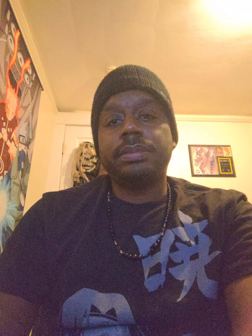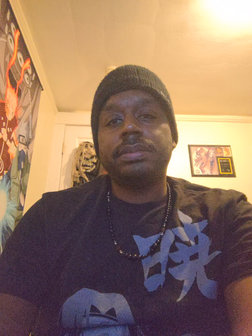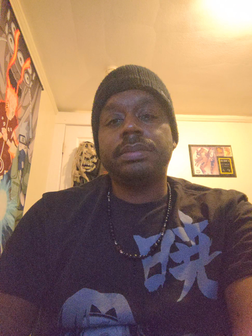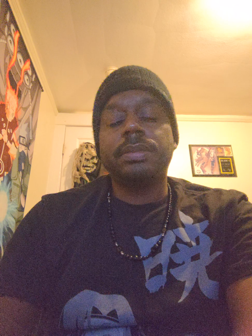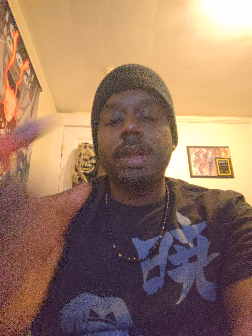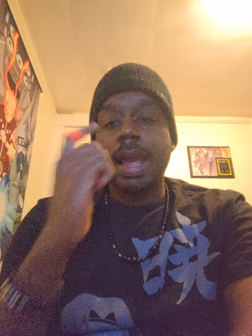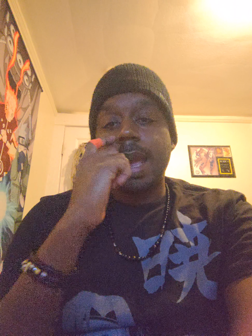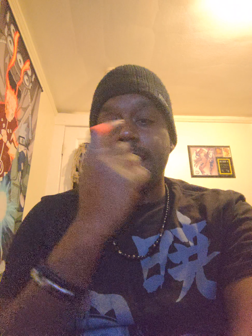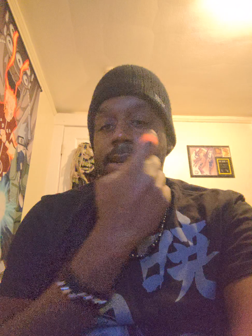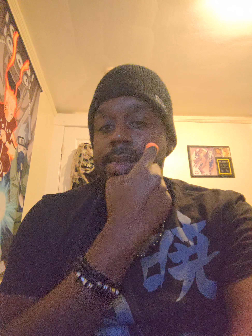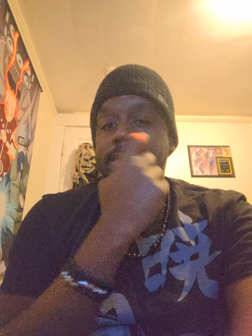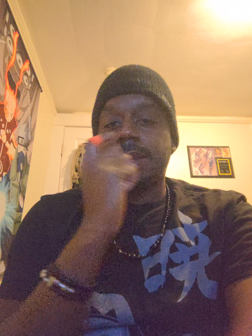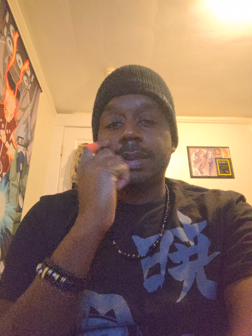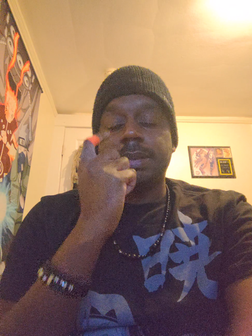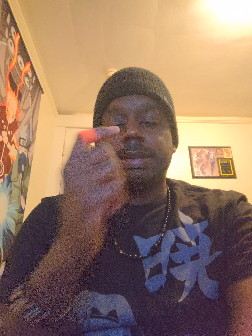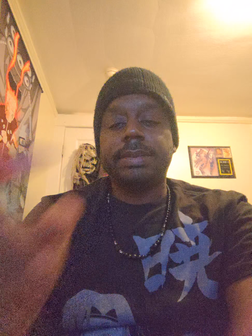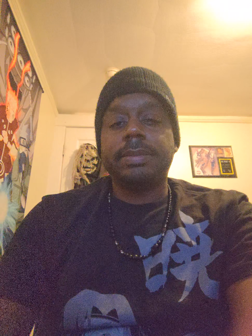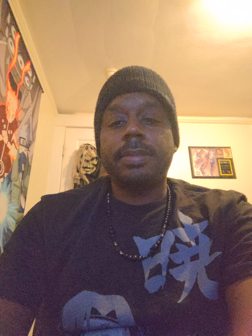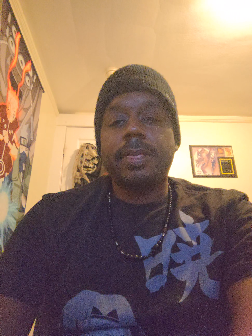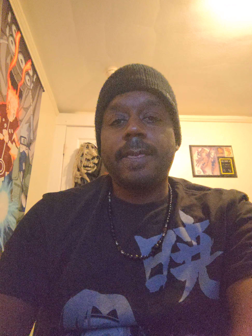eye